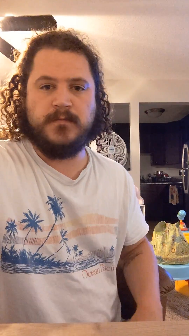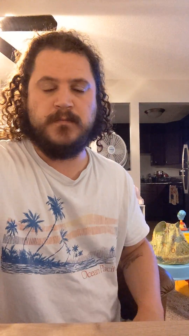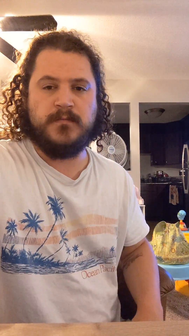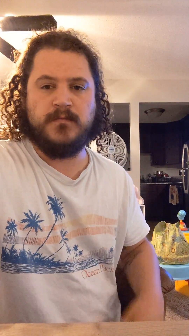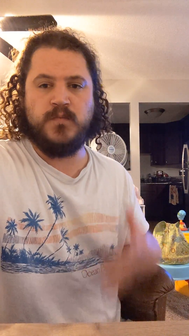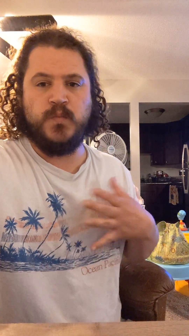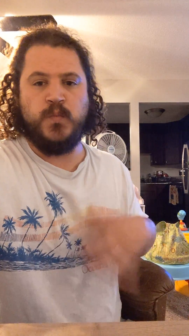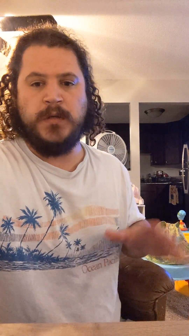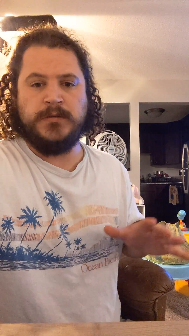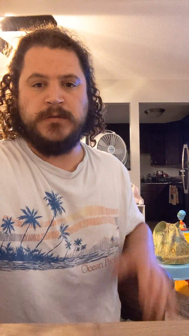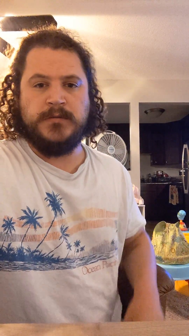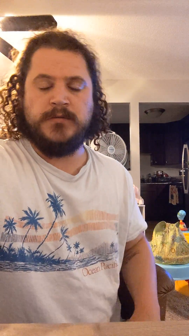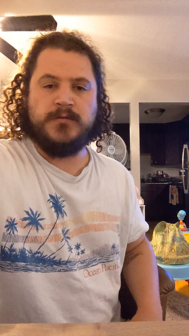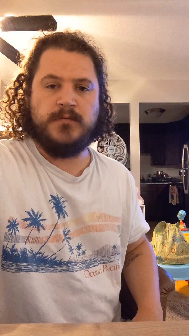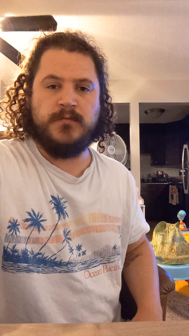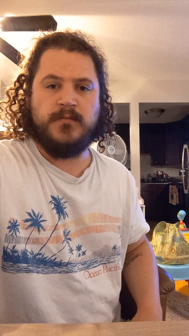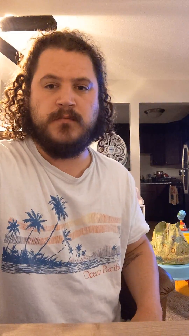dress